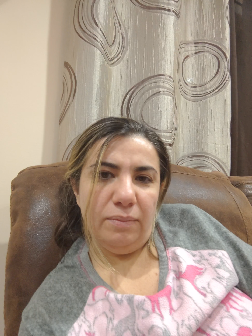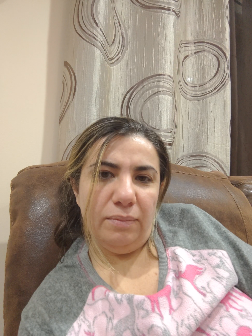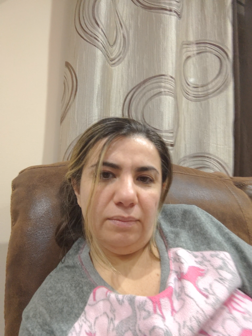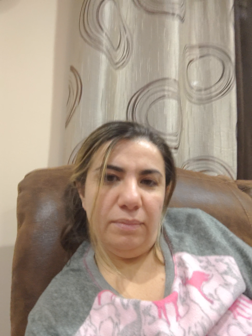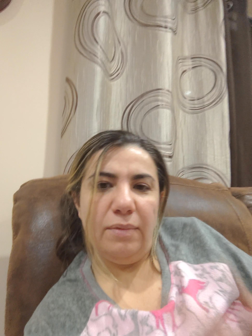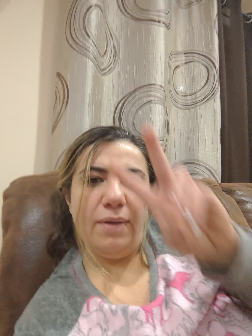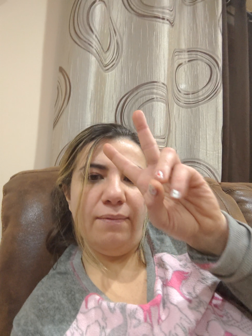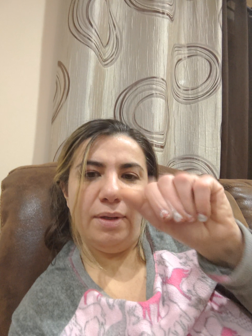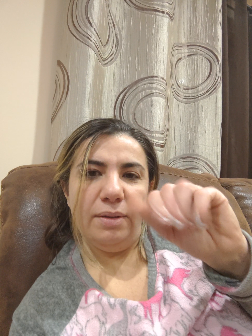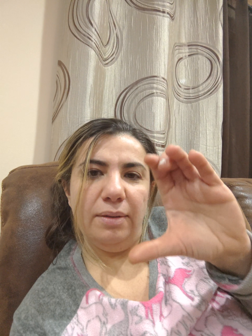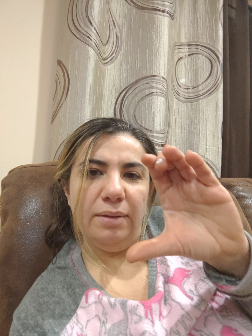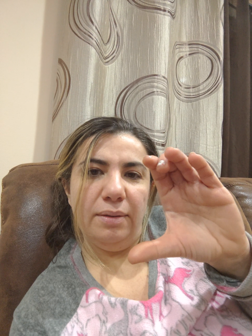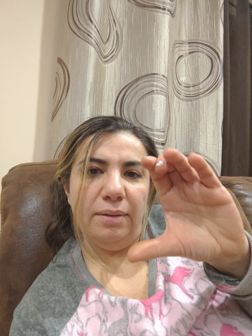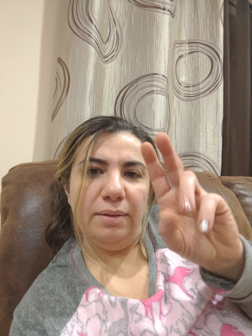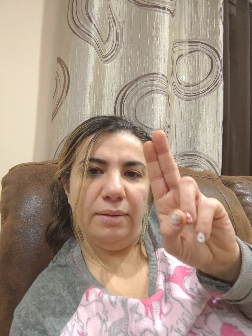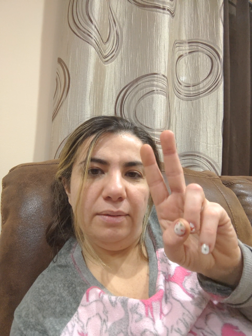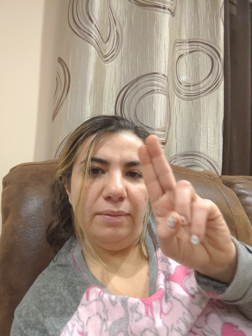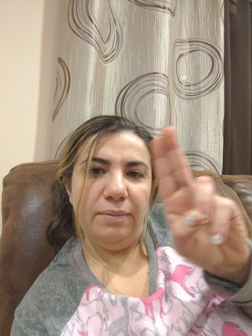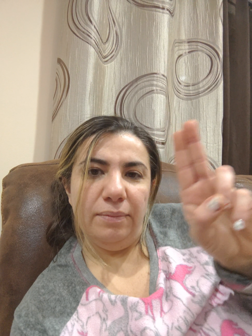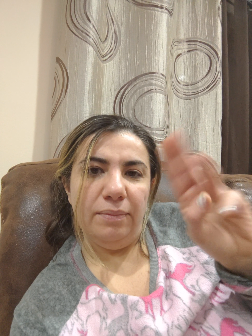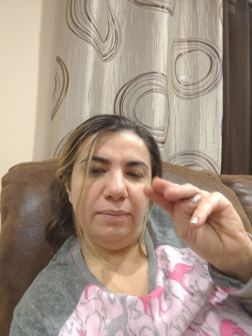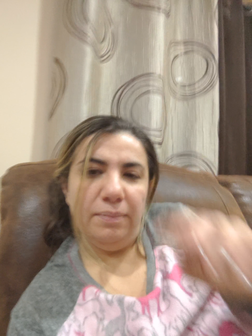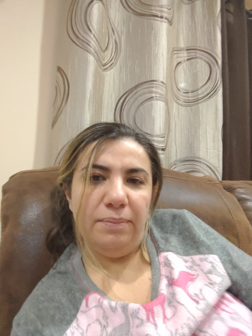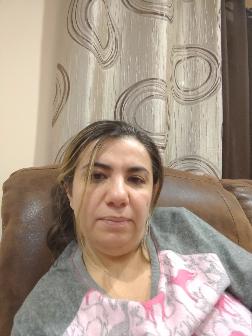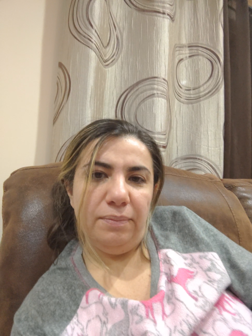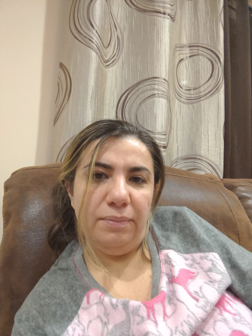vacuum